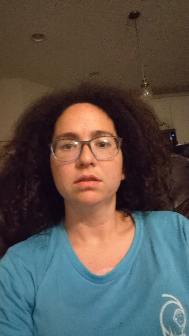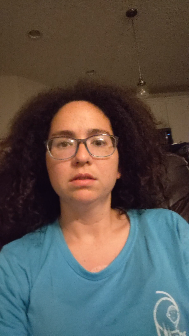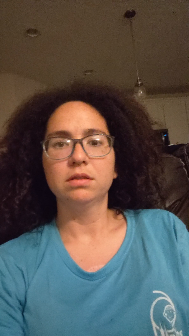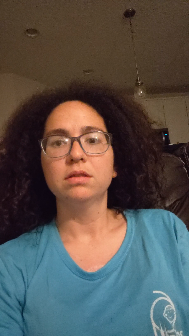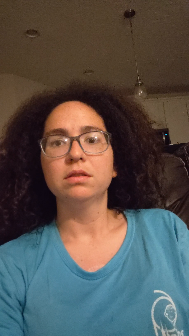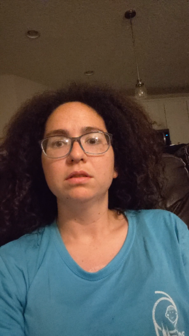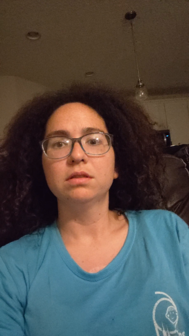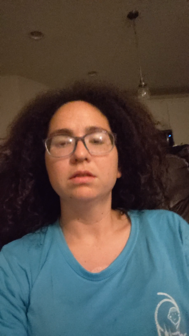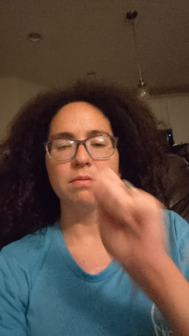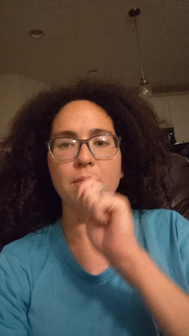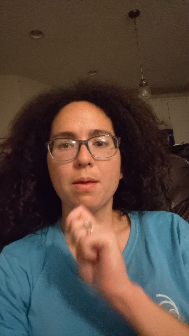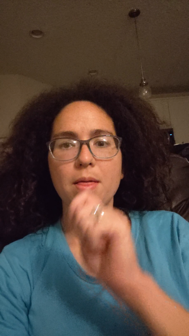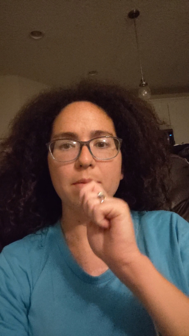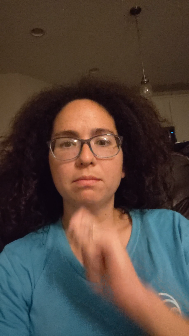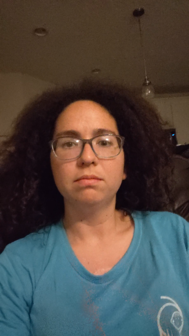popsicle